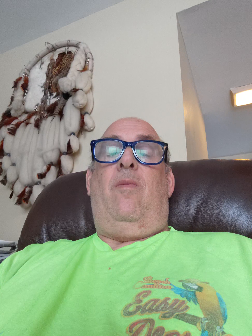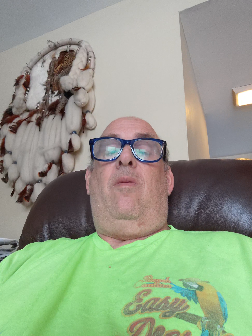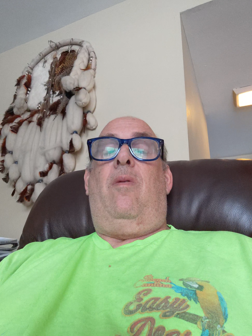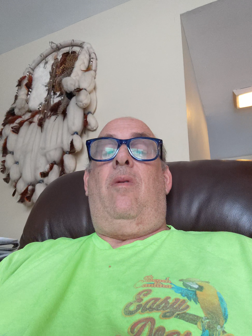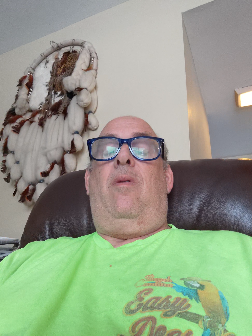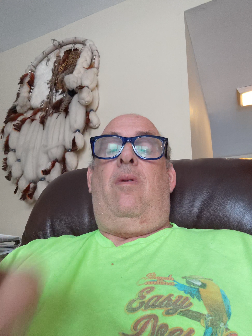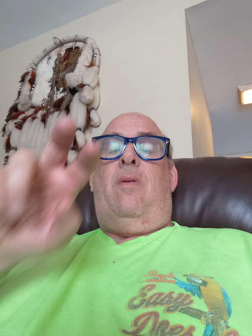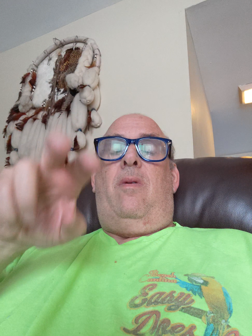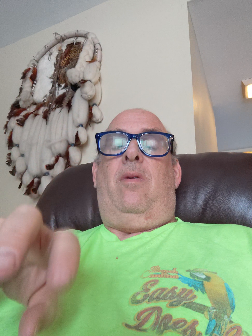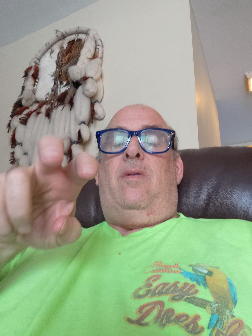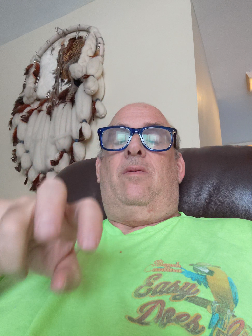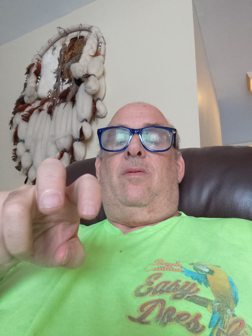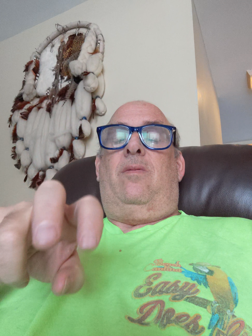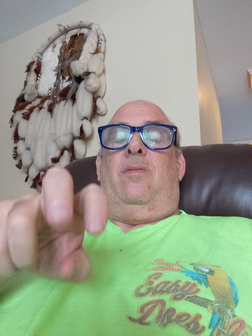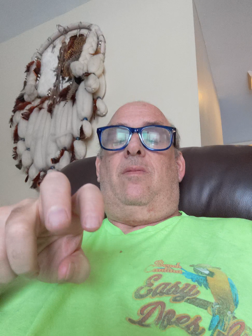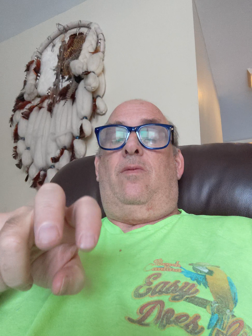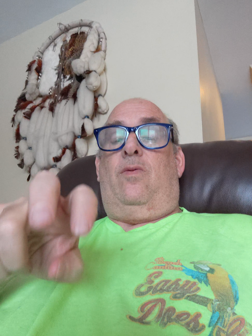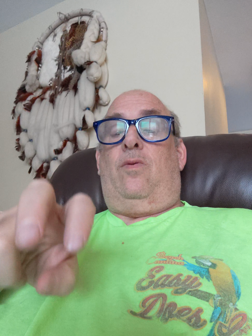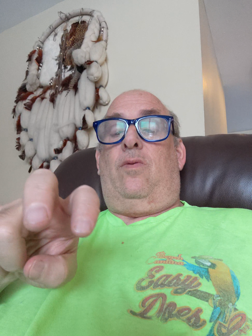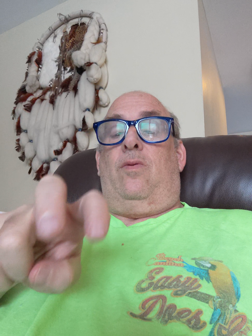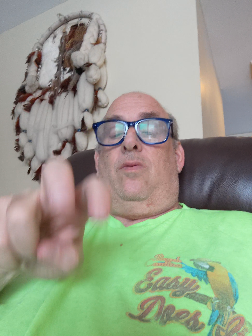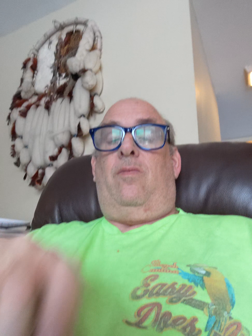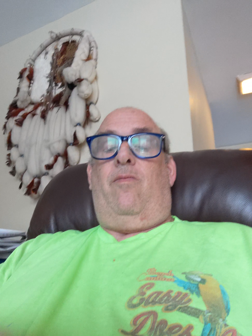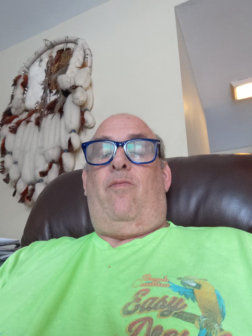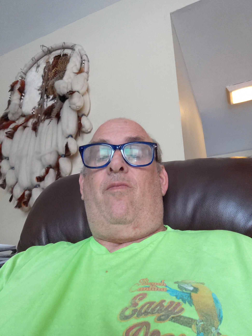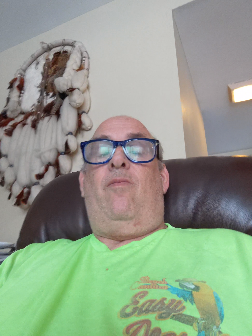chair